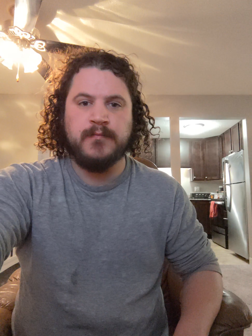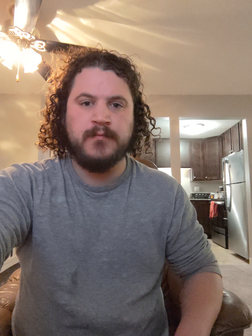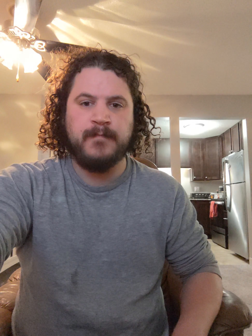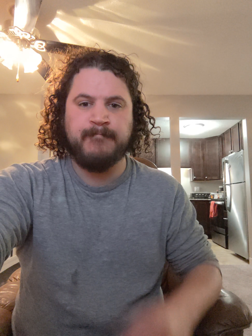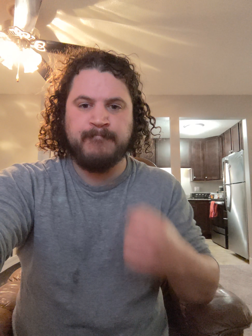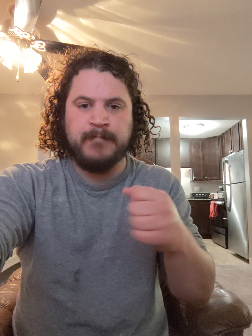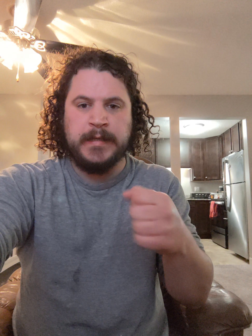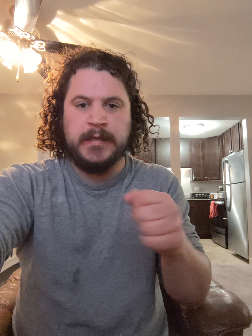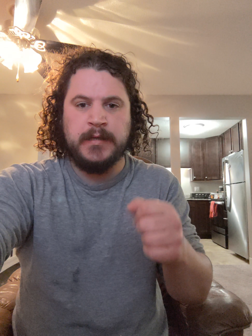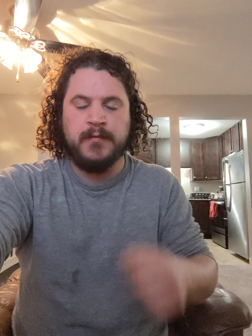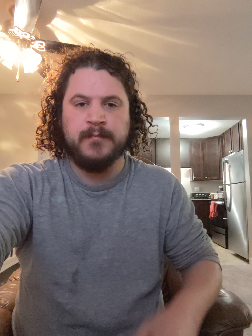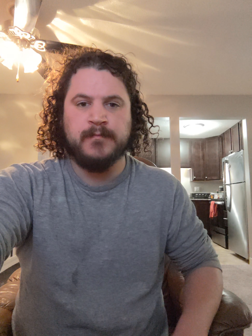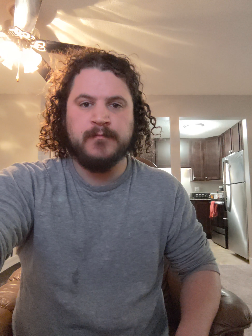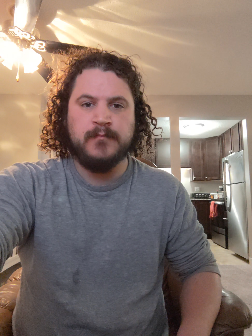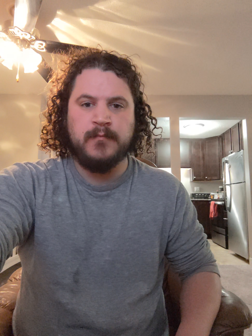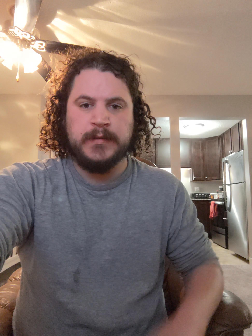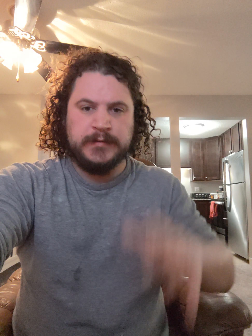make